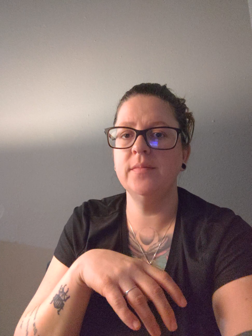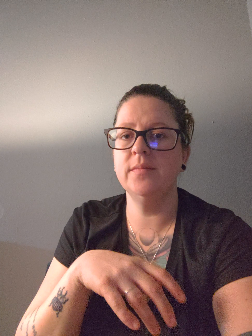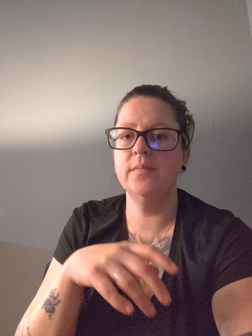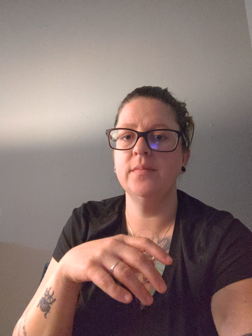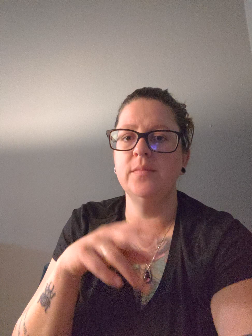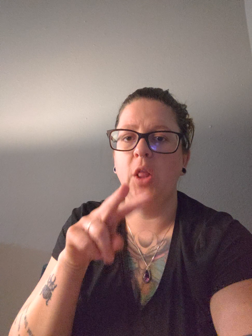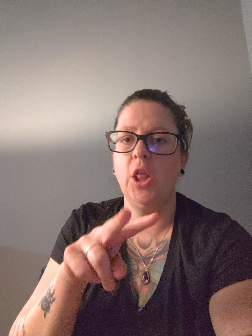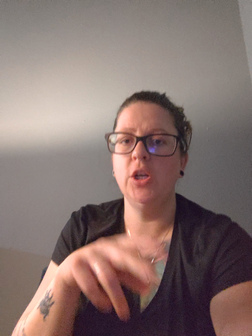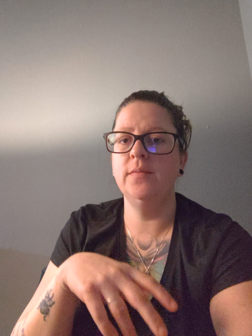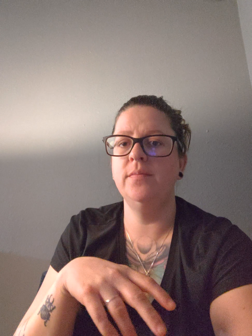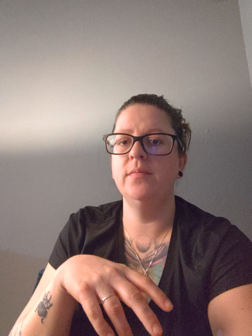look